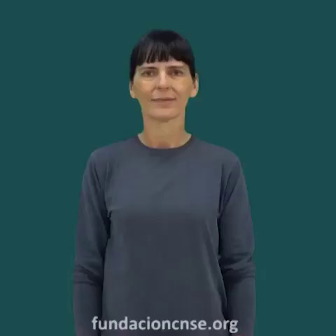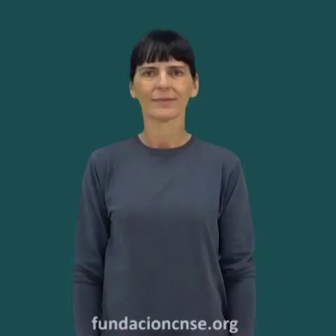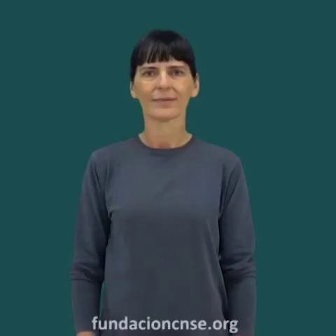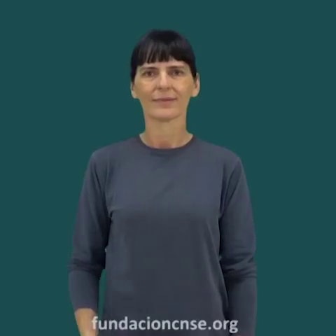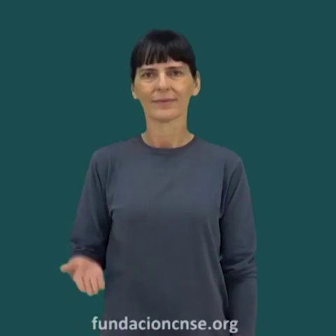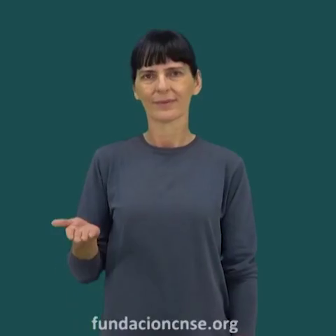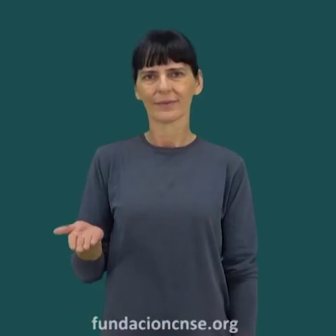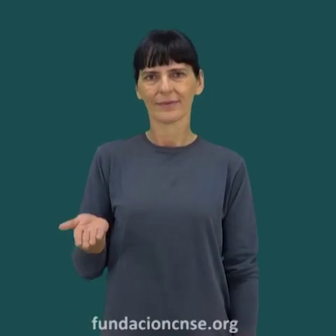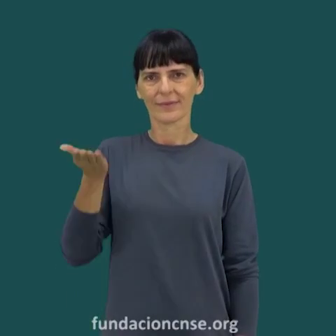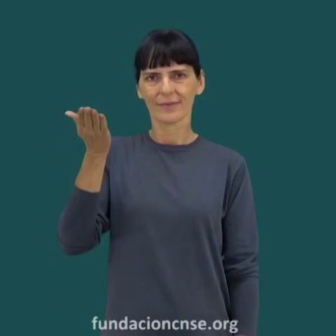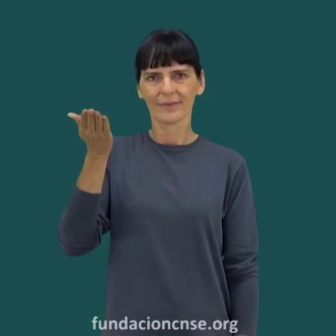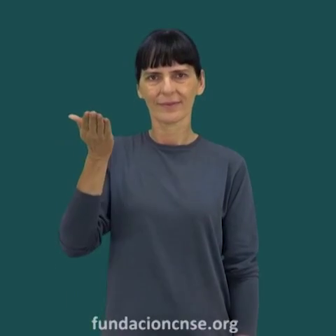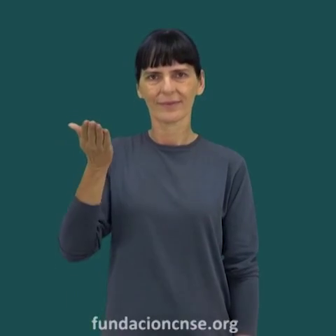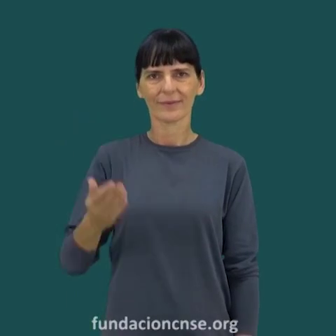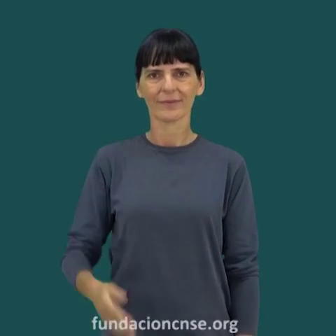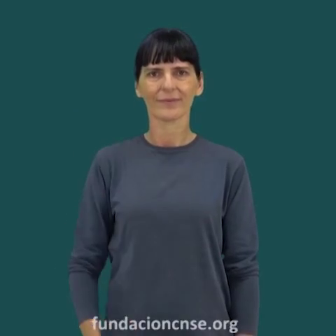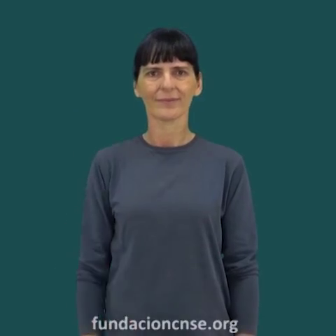alta